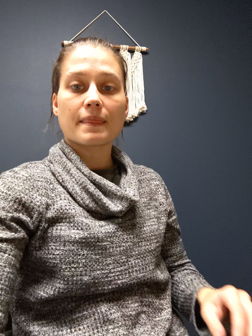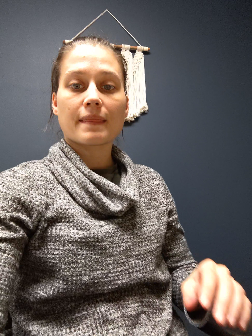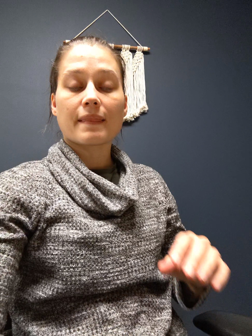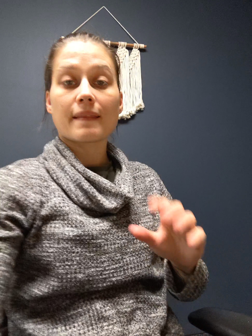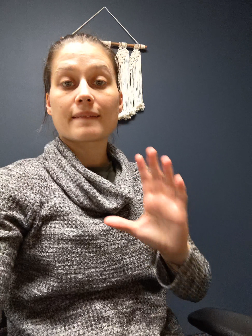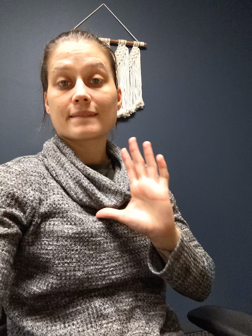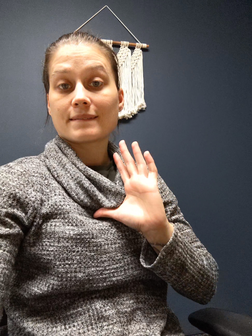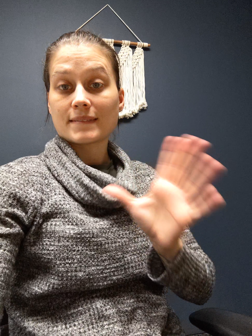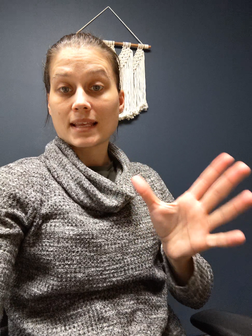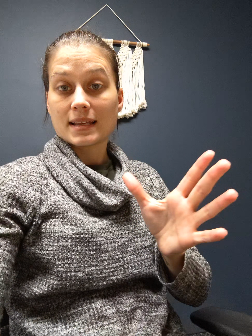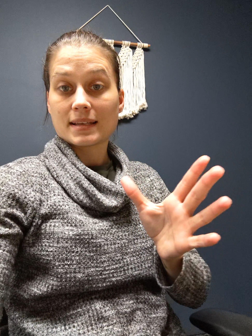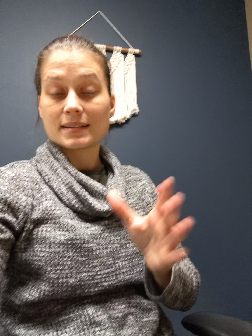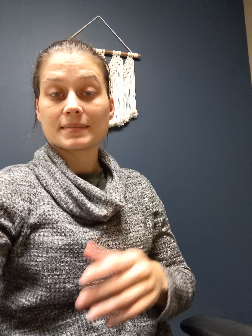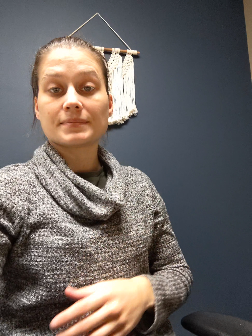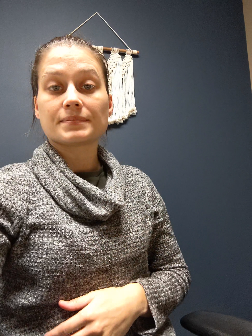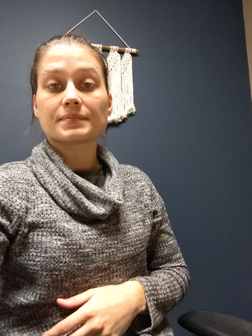fine